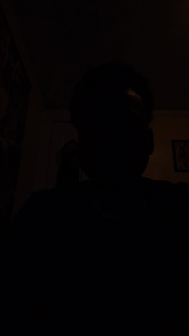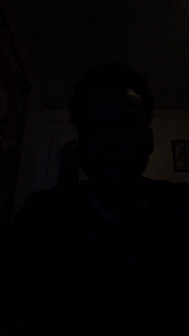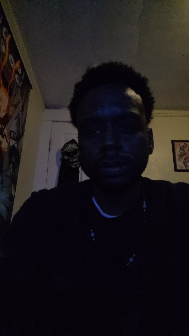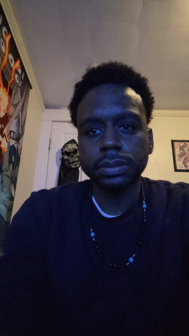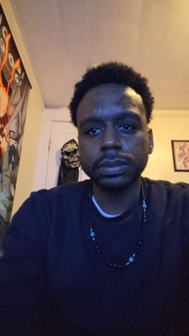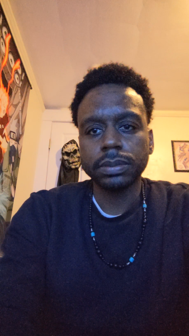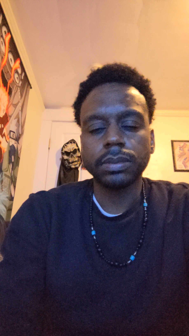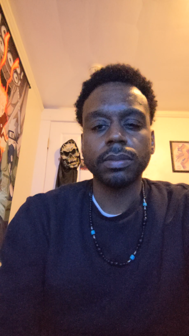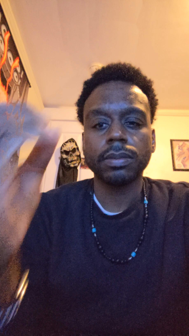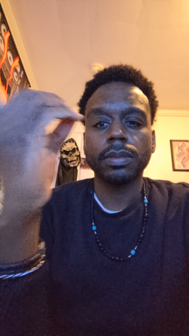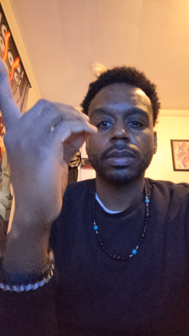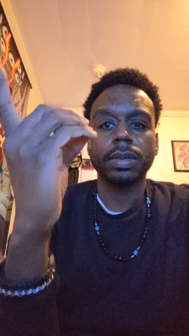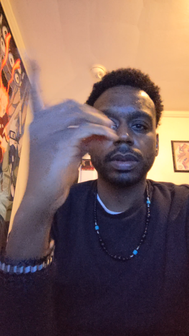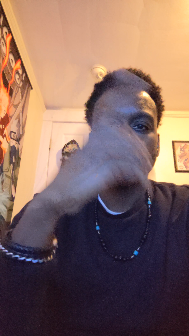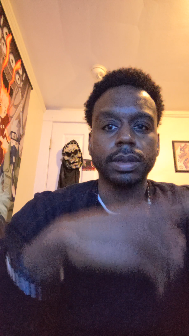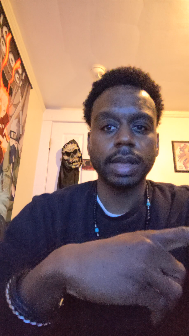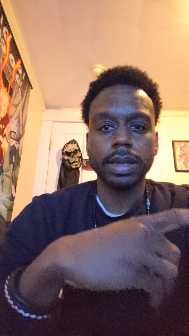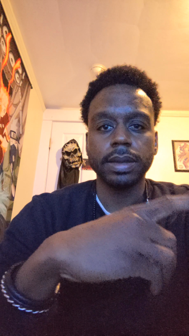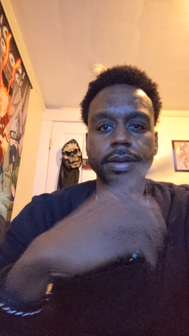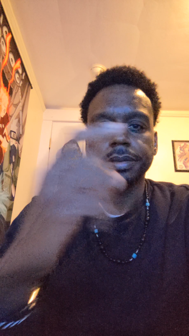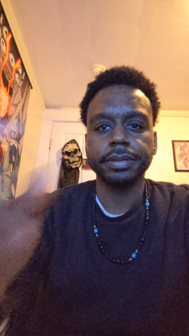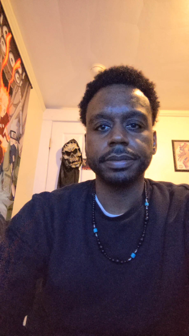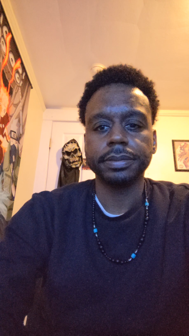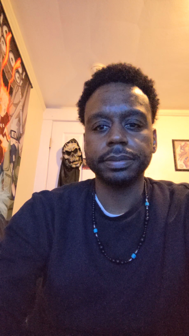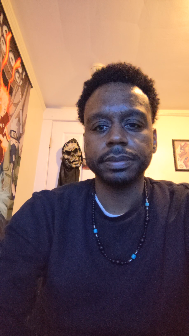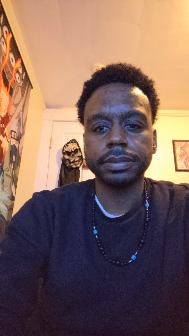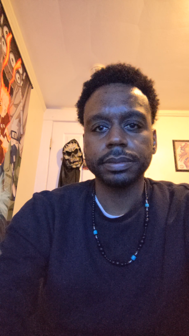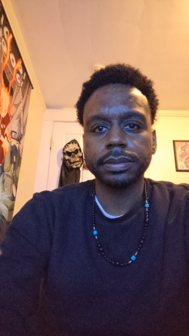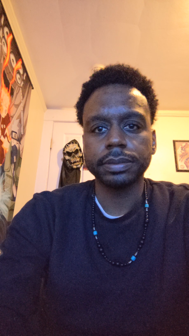day